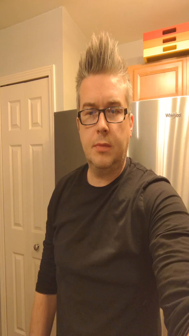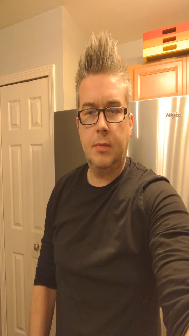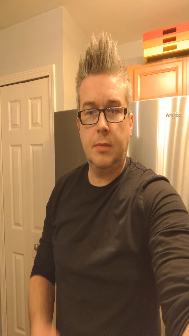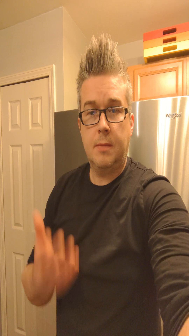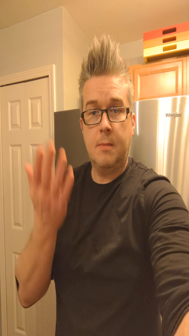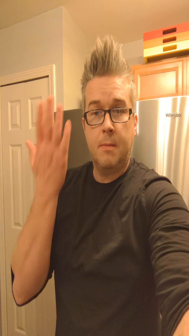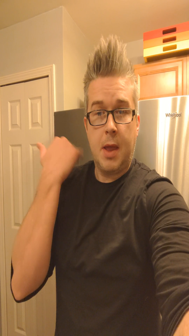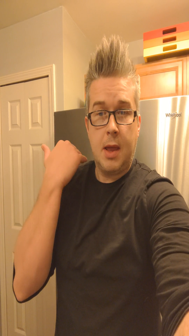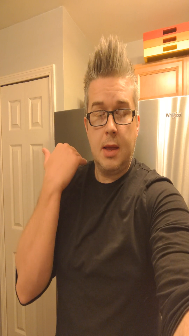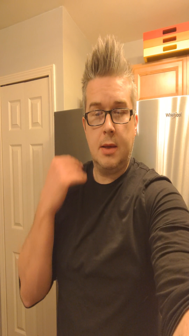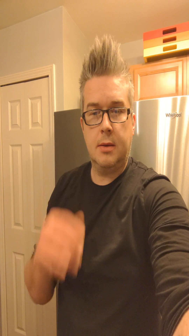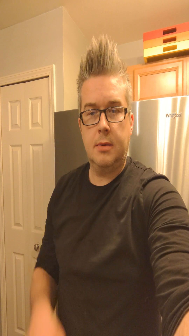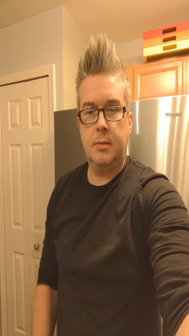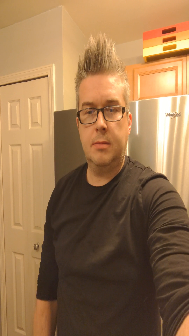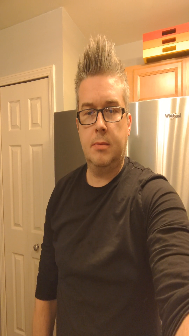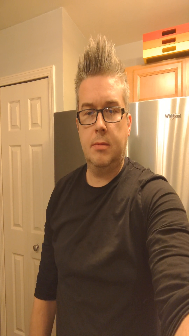before